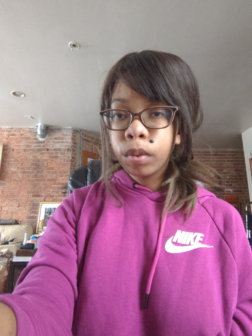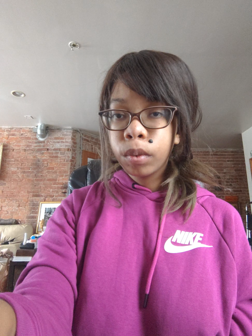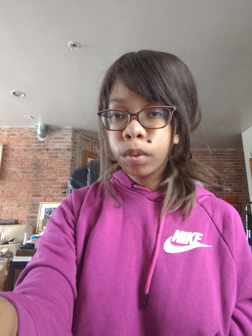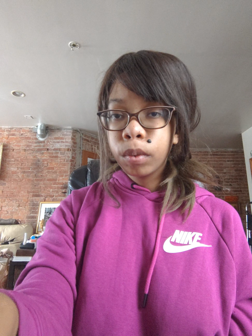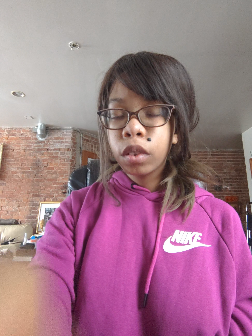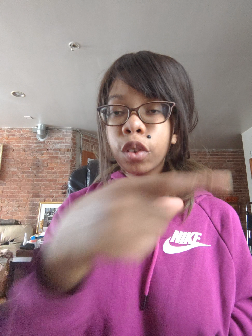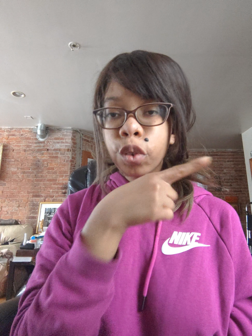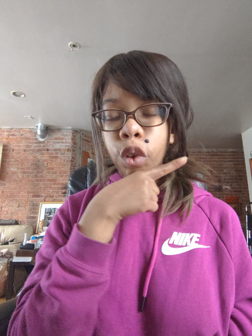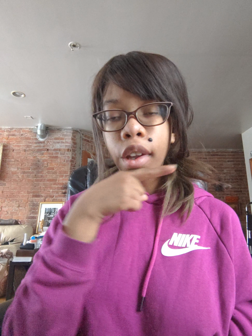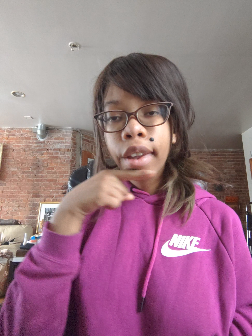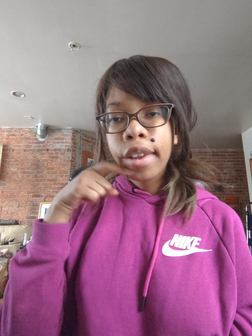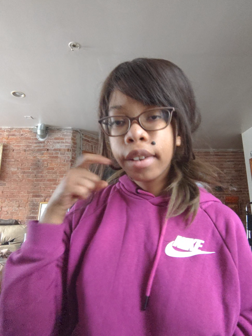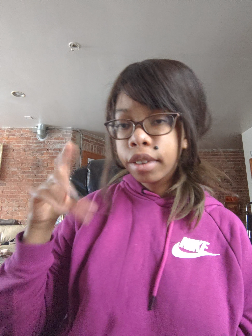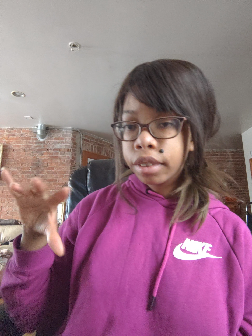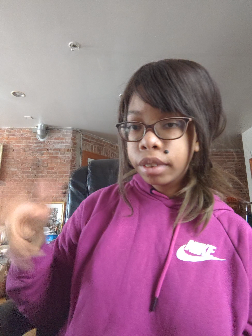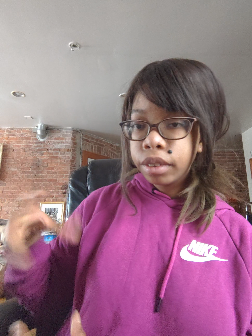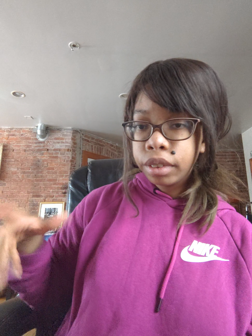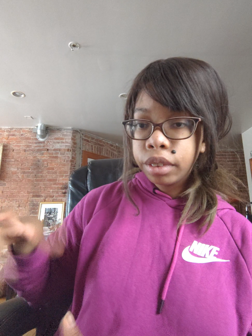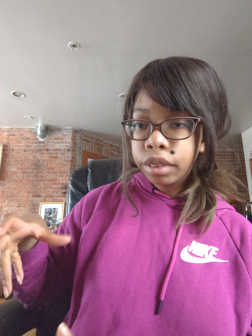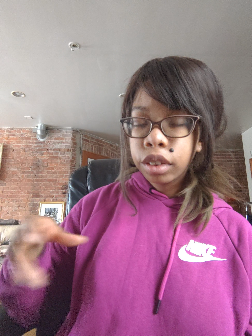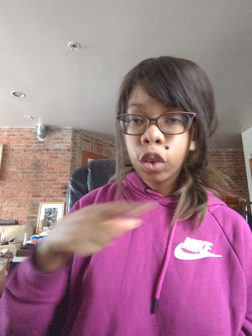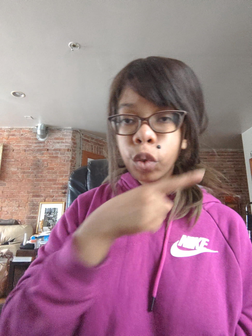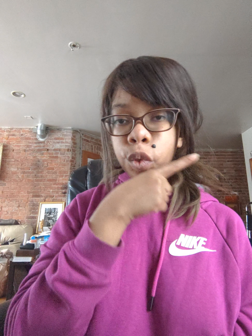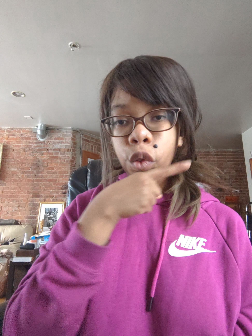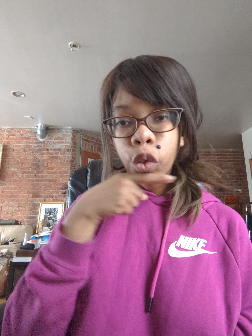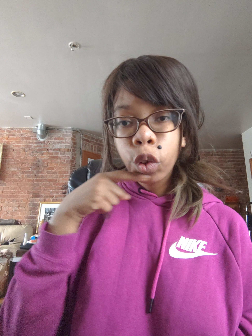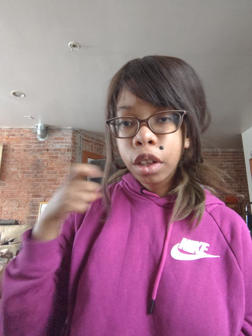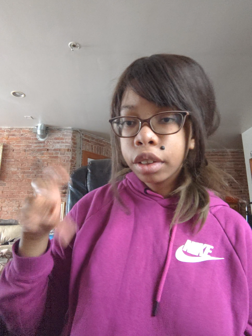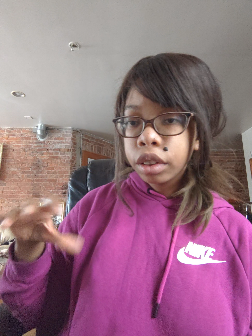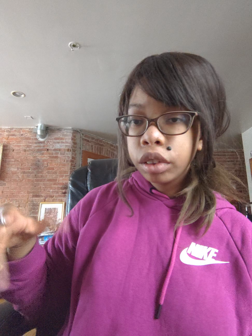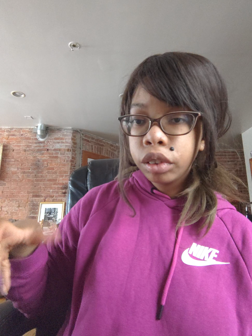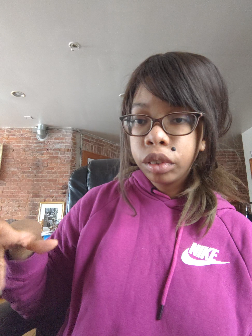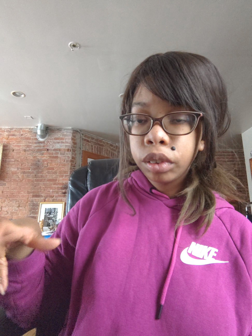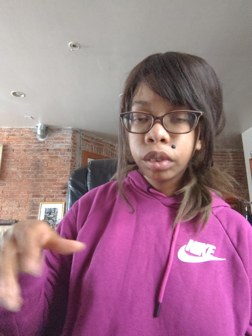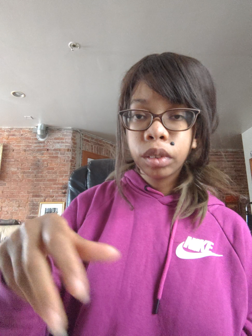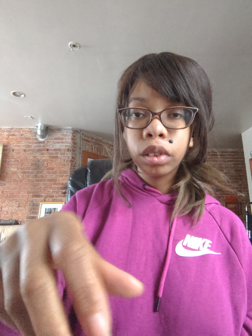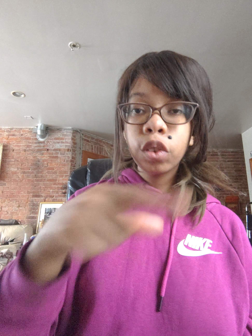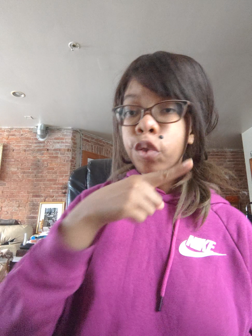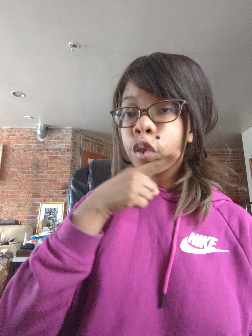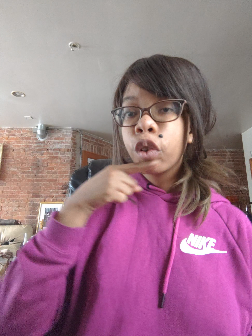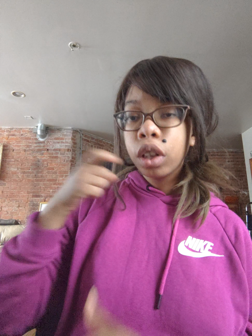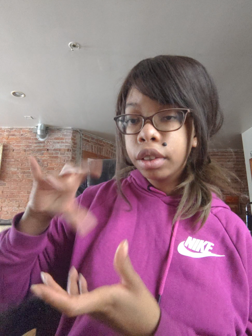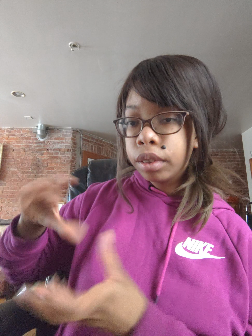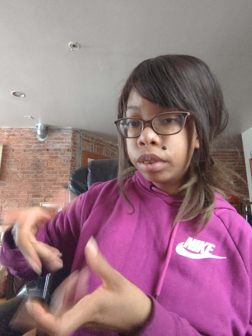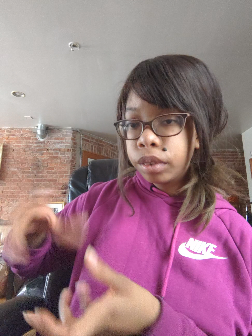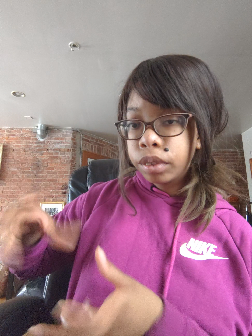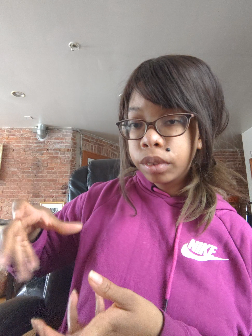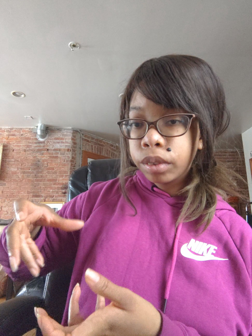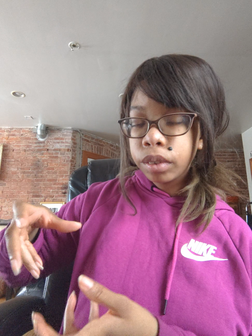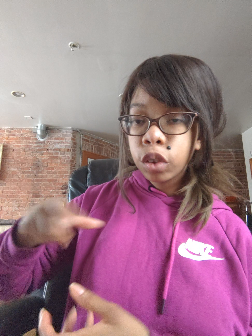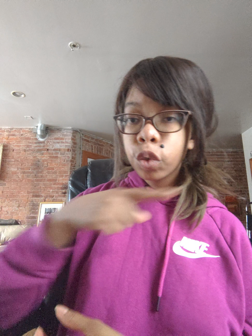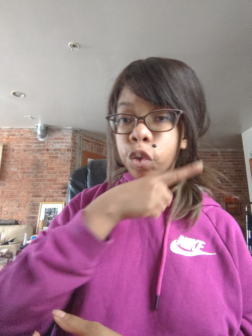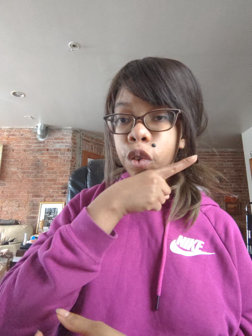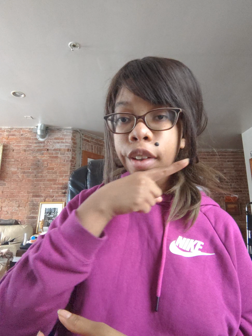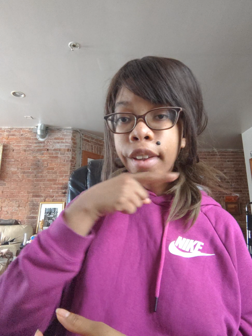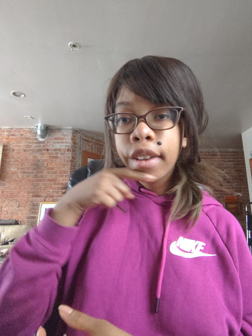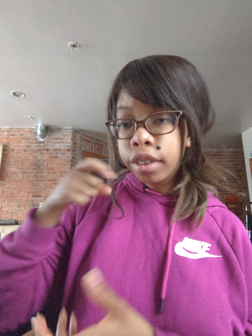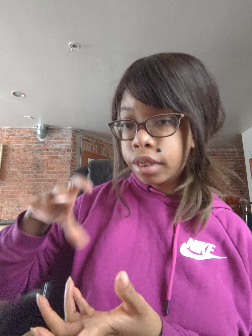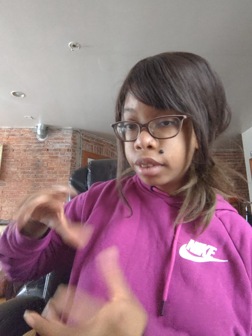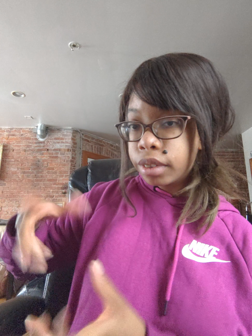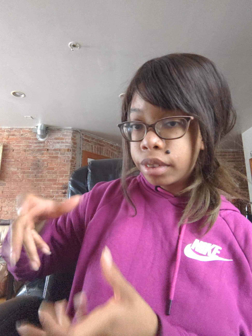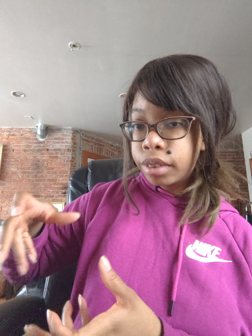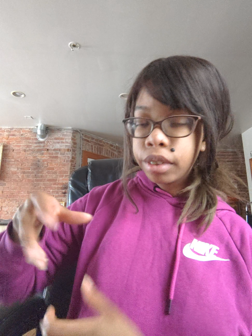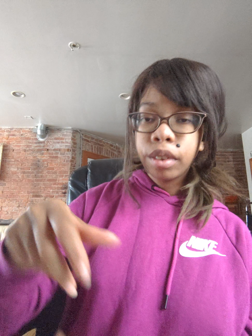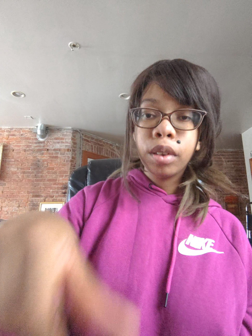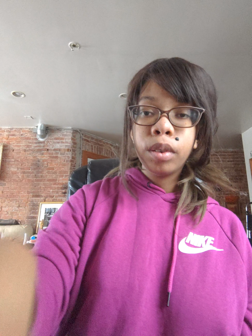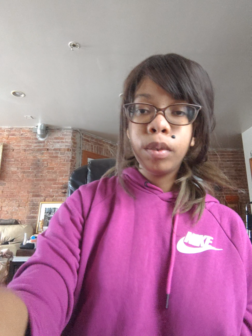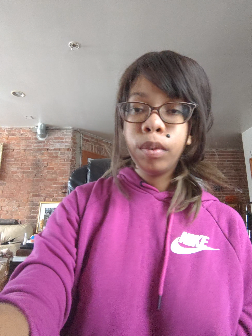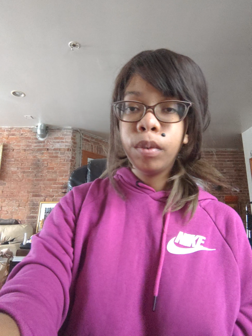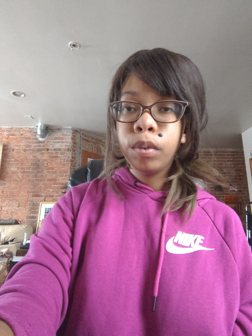dryer